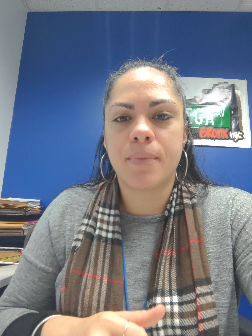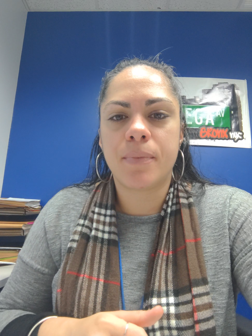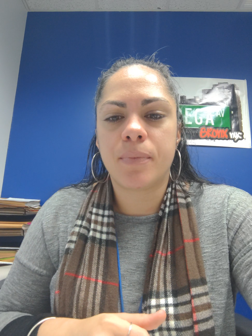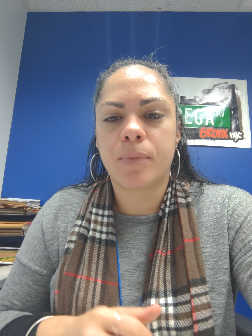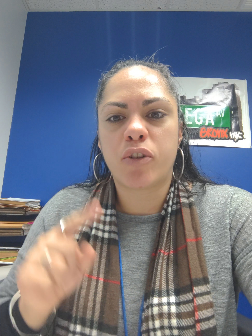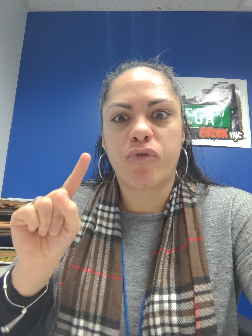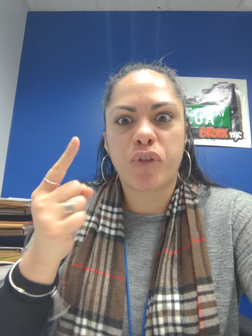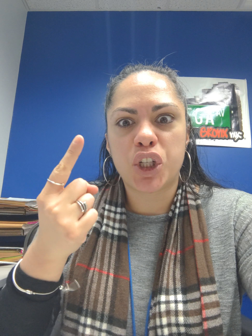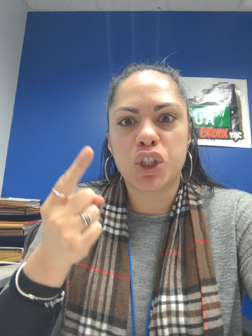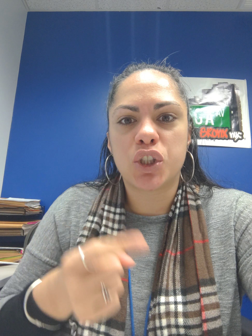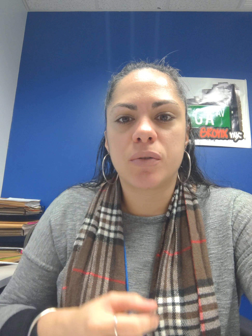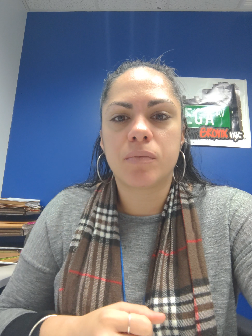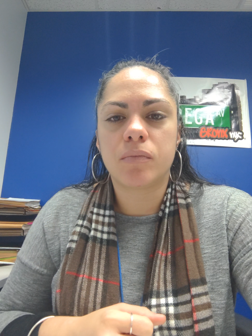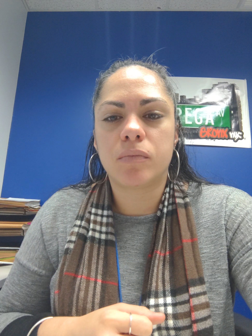first